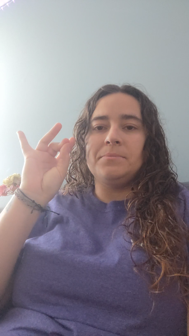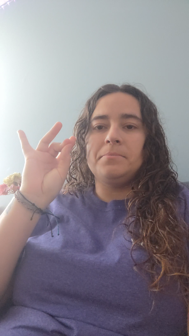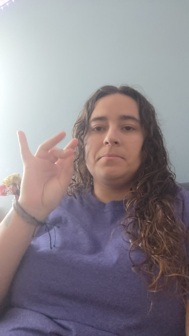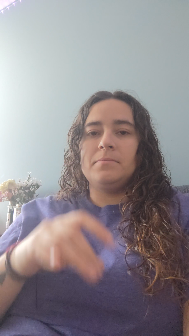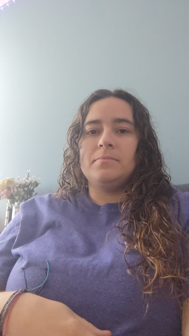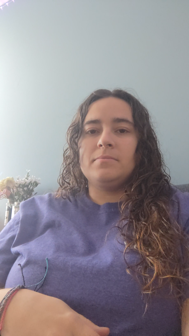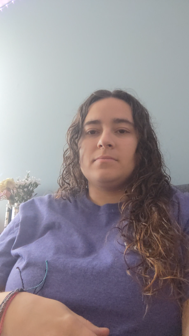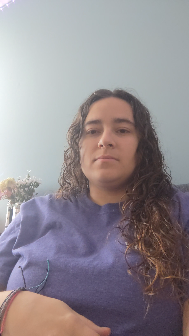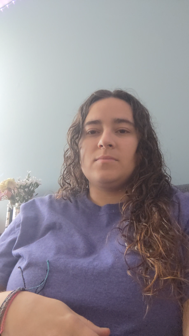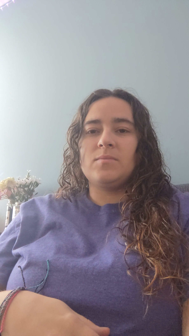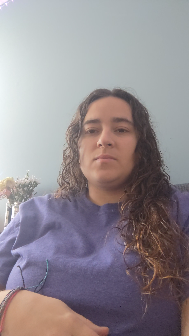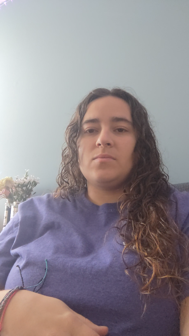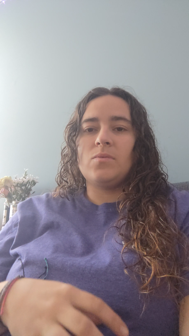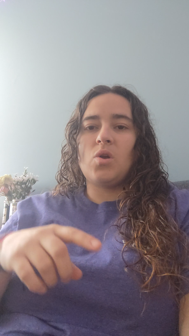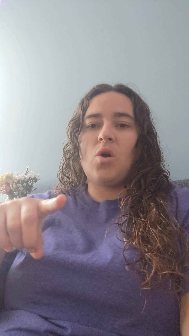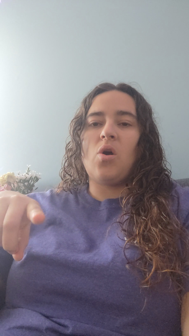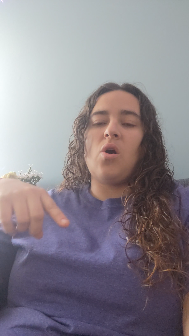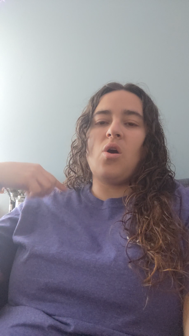long